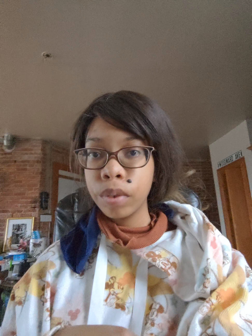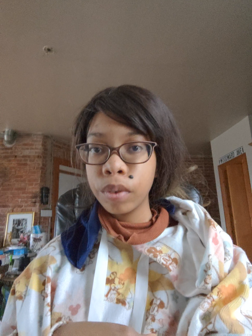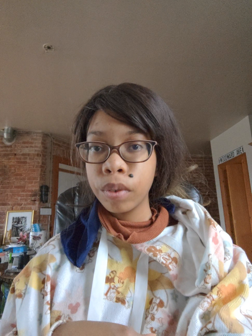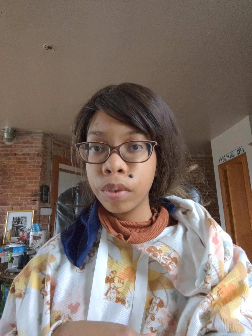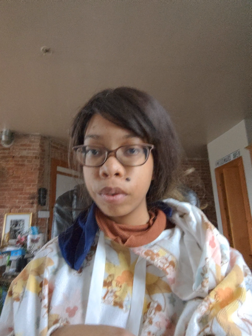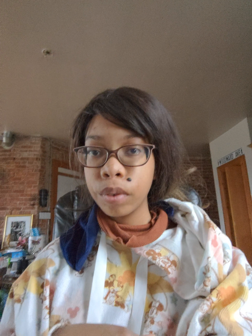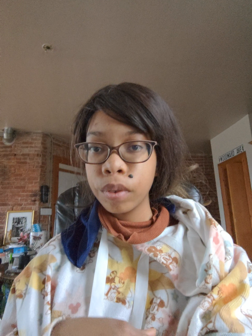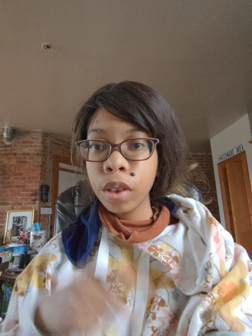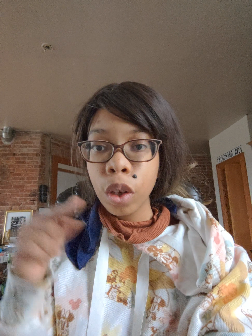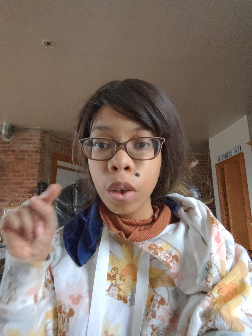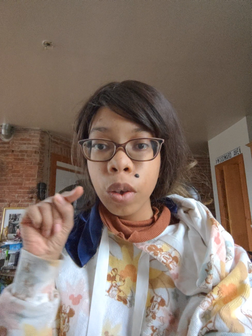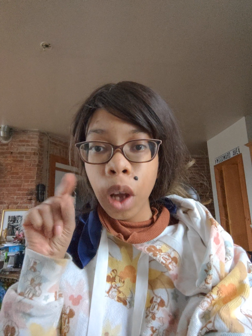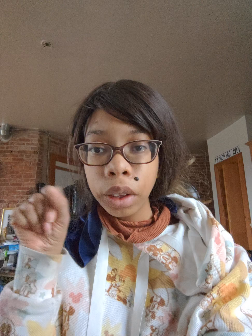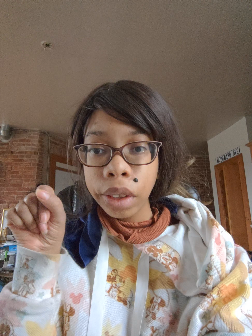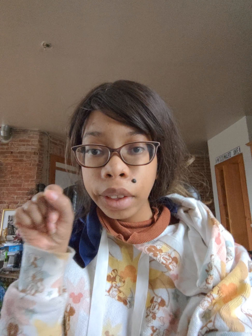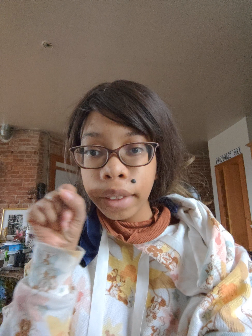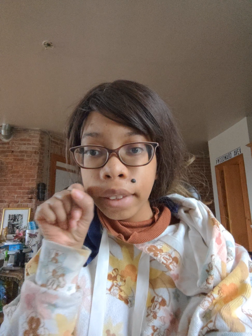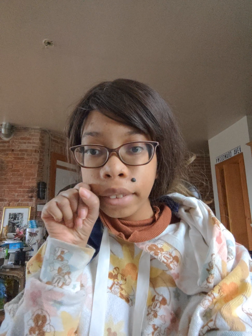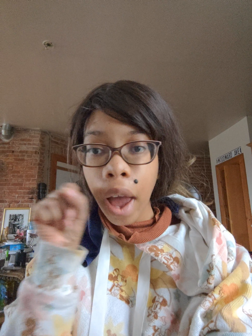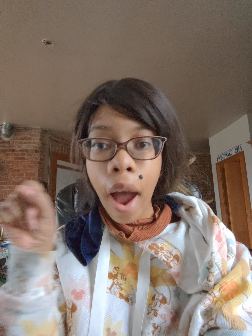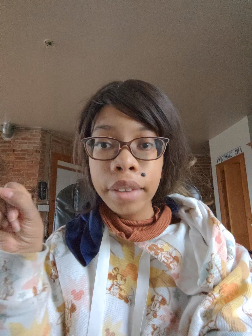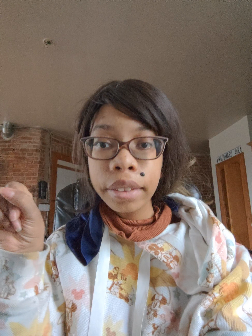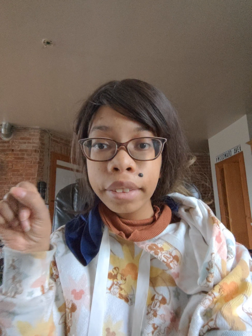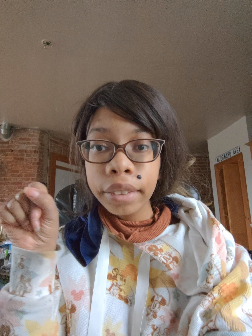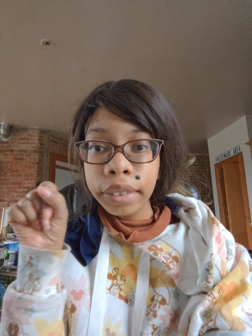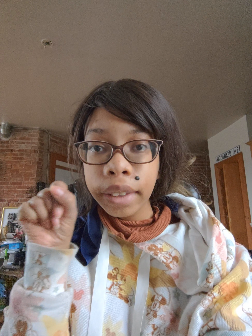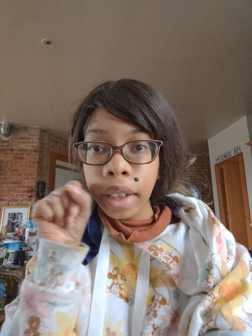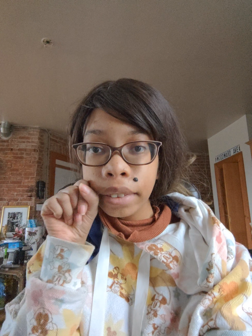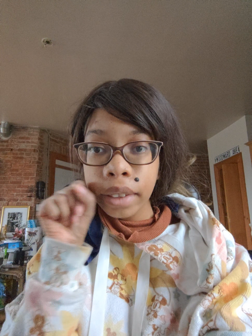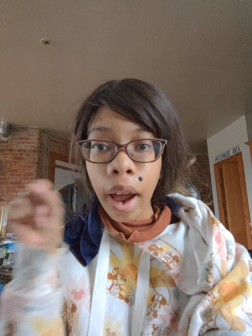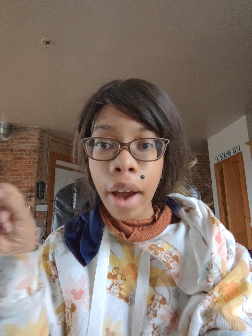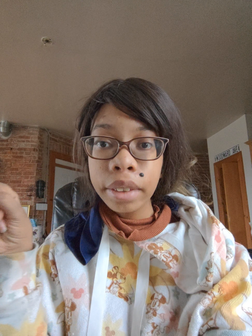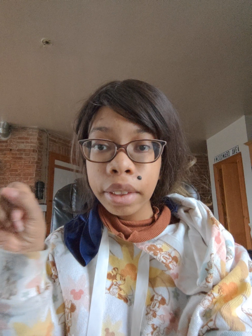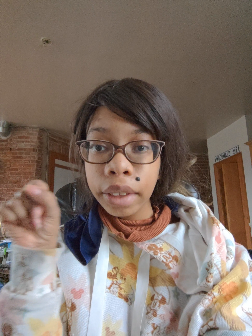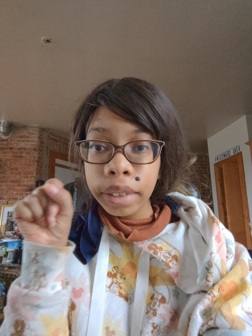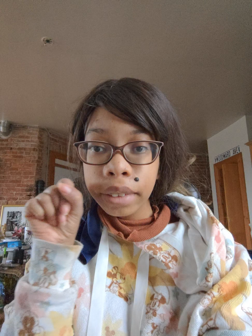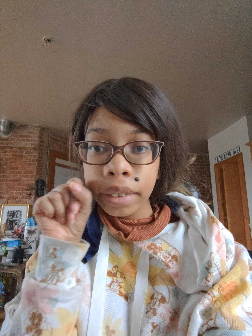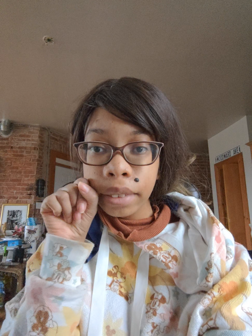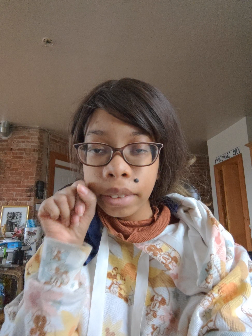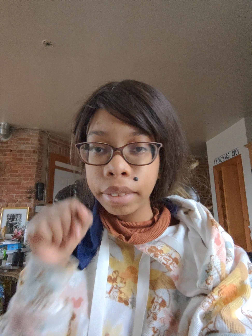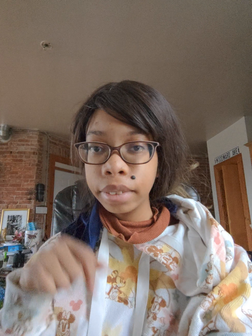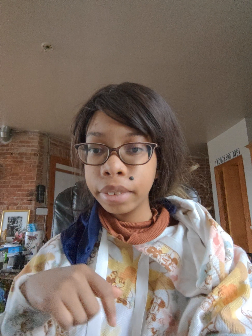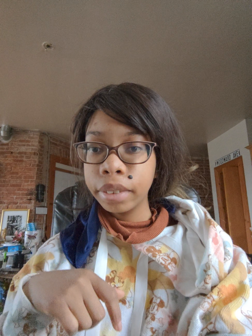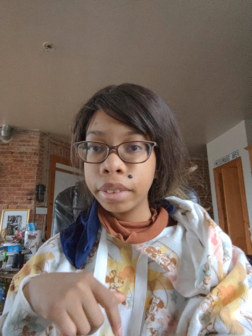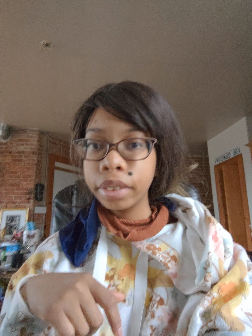carrot